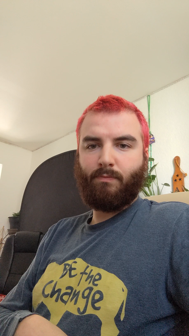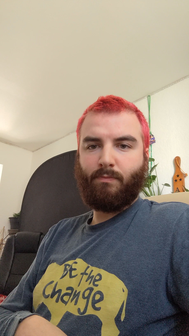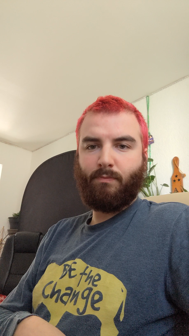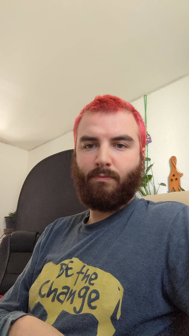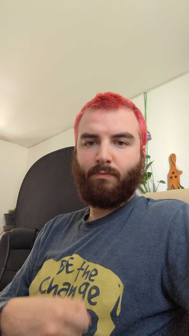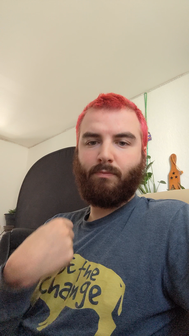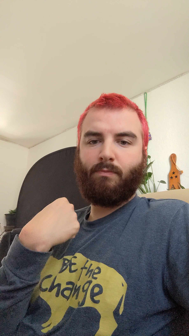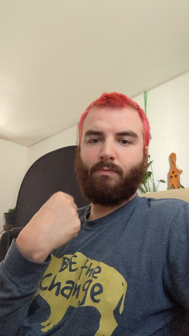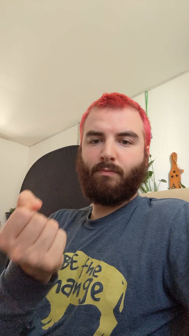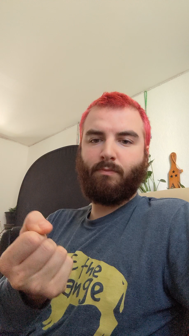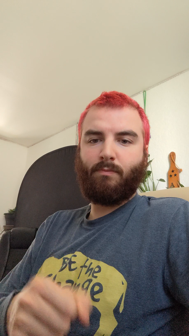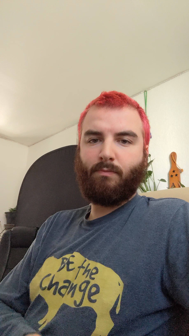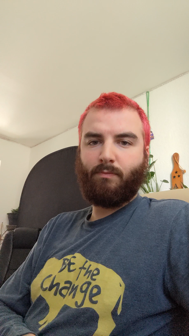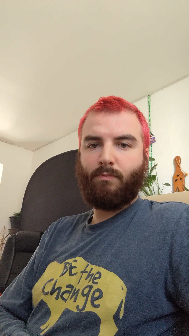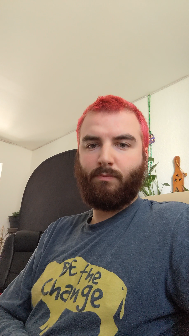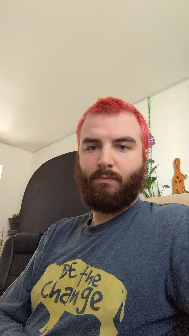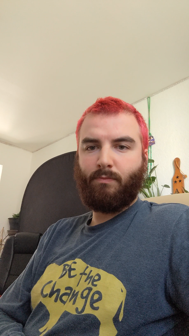drive